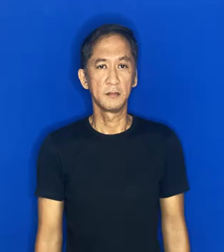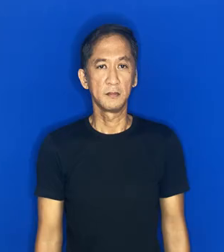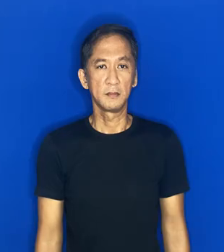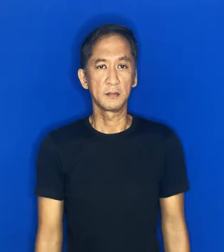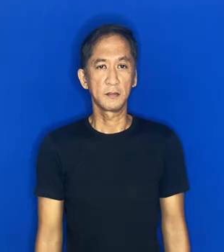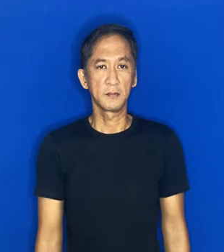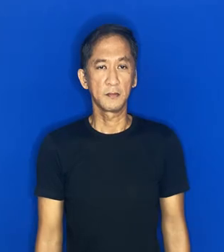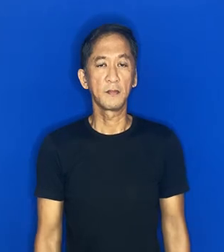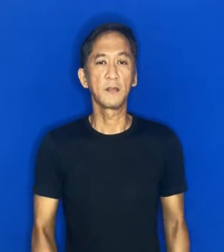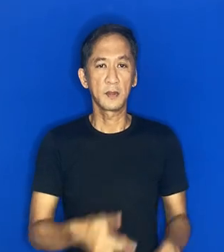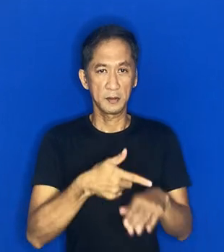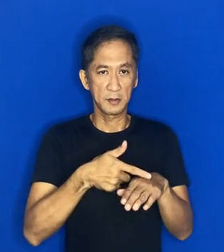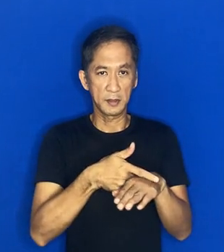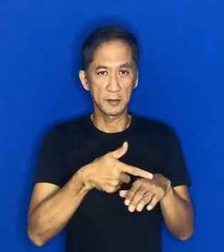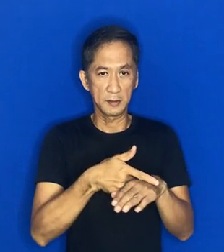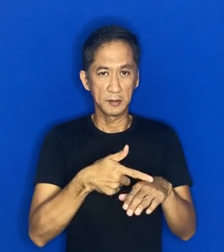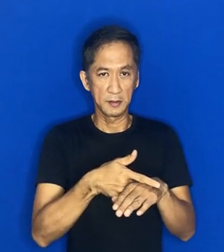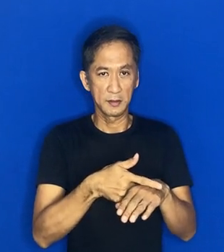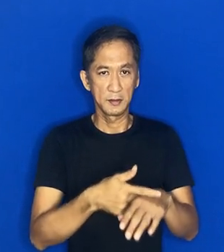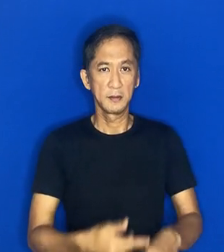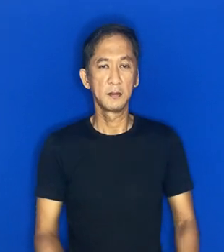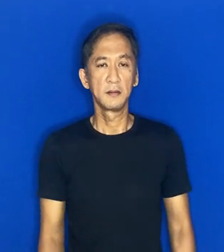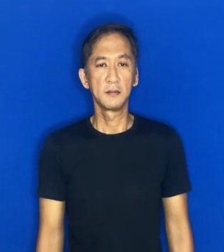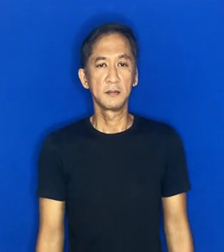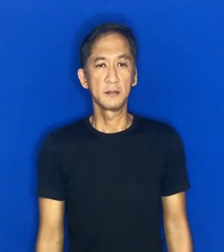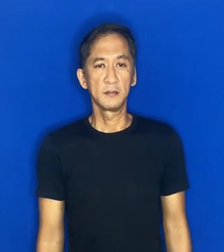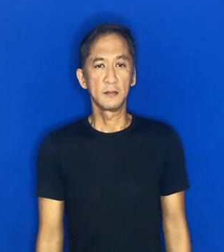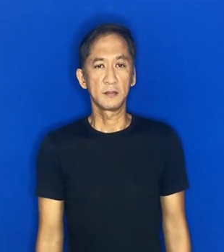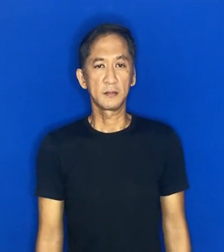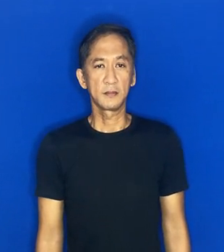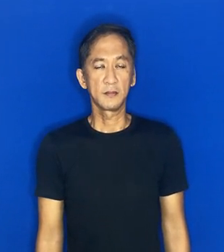gray